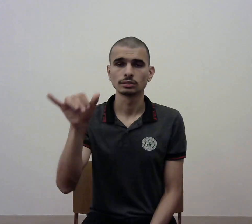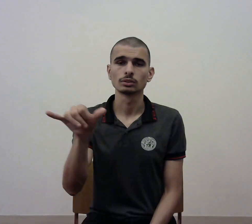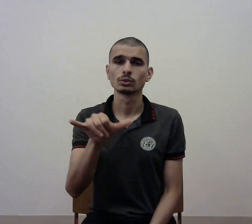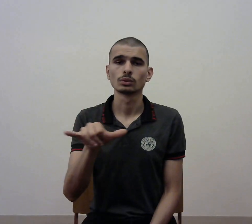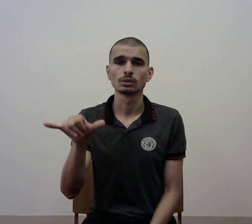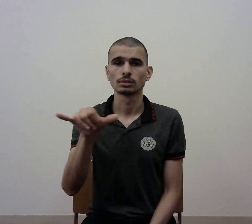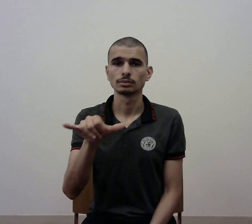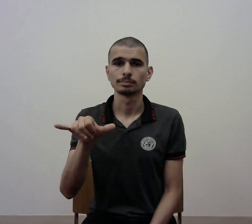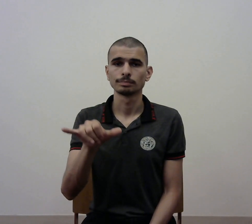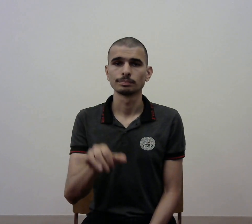harda